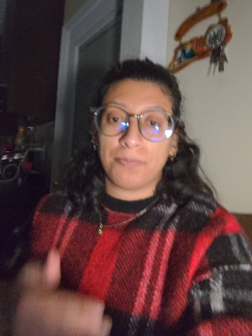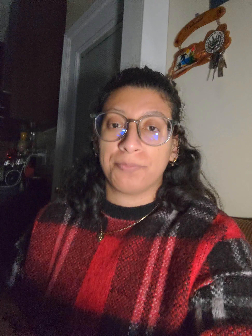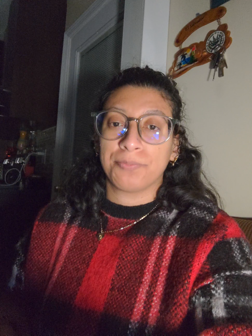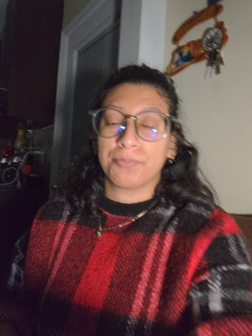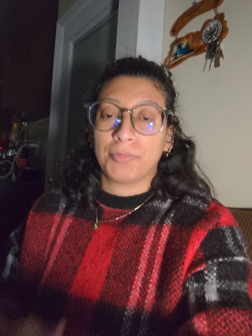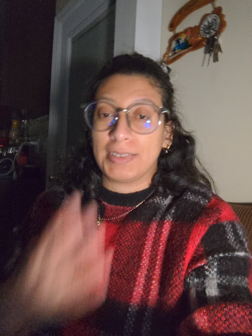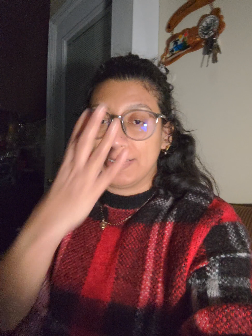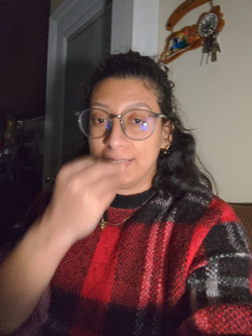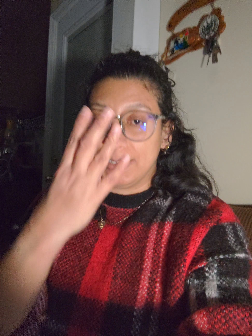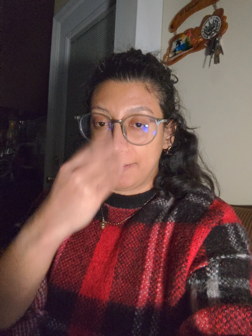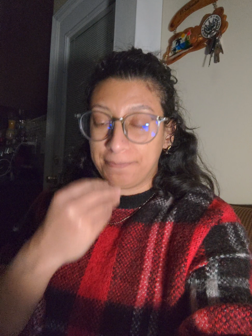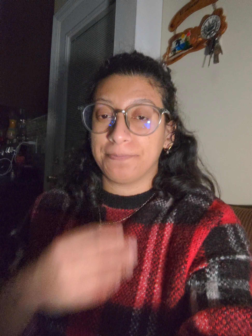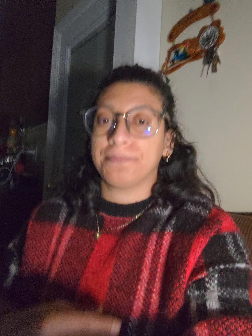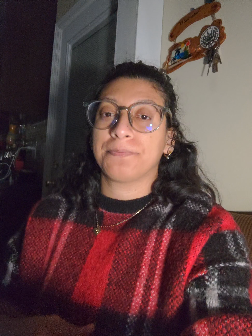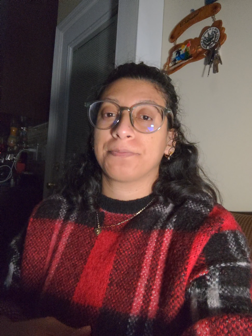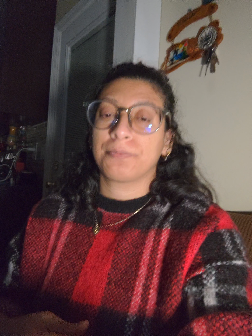sleepy